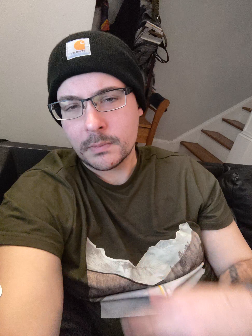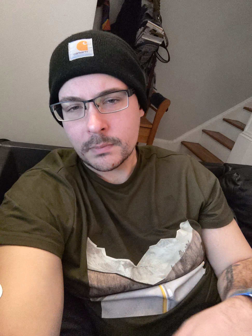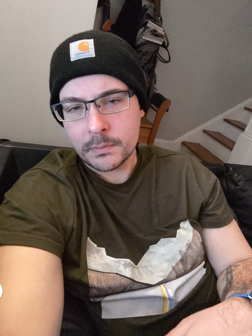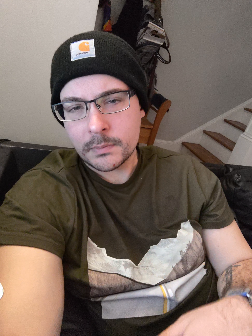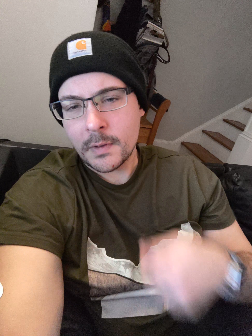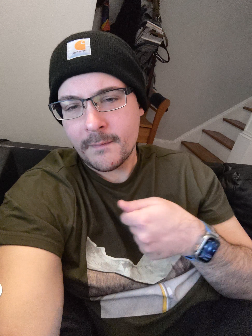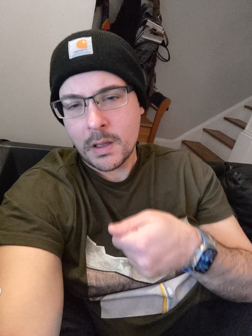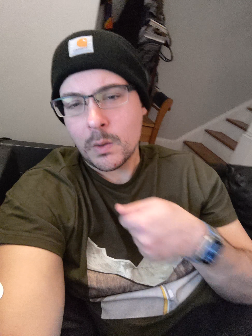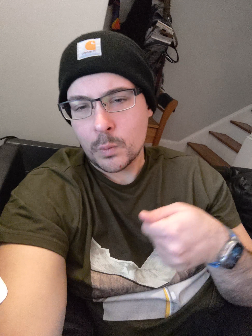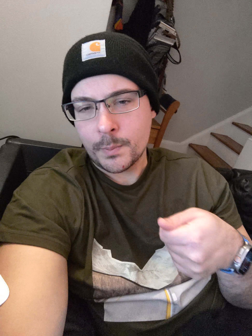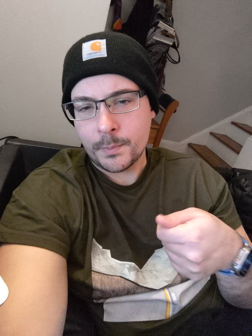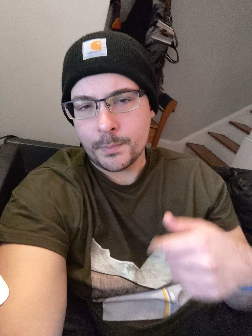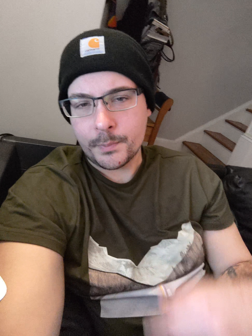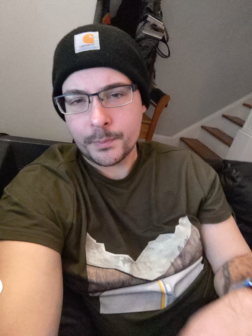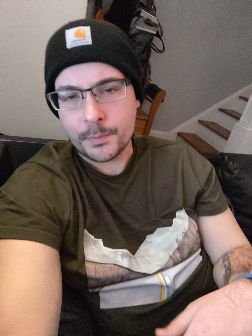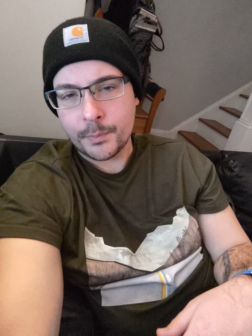vacuum